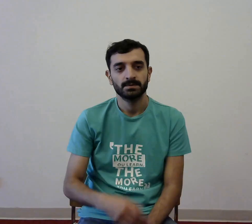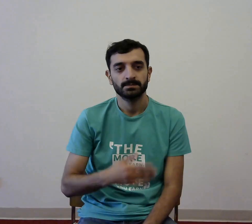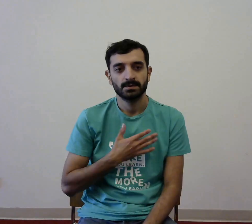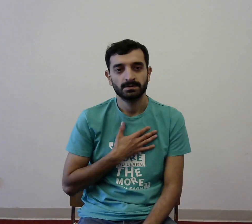mən